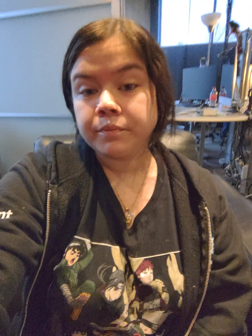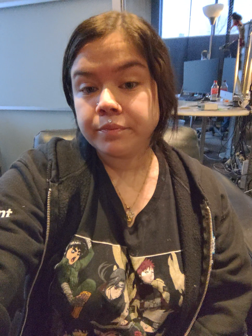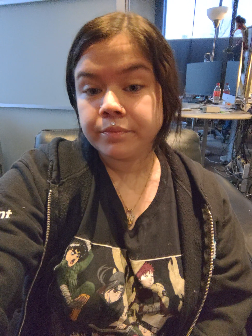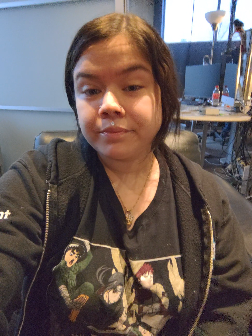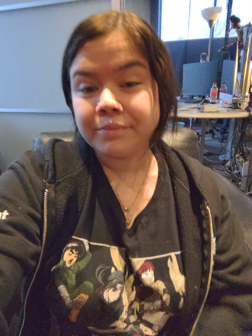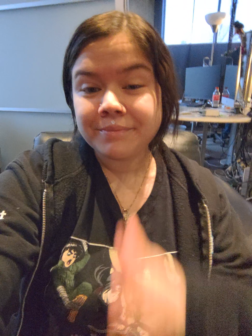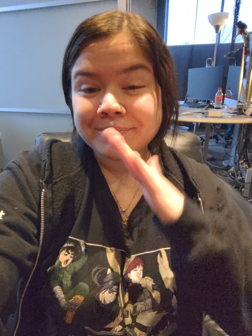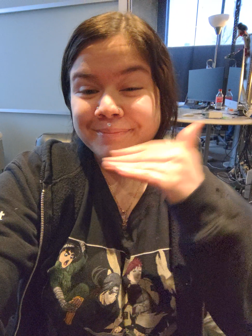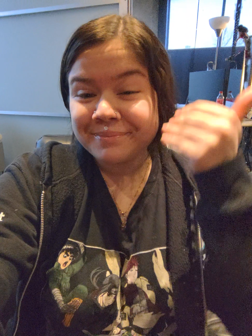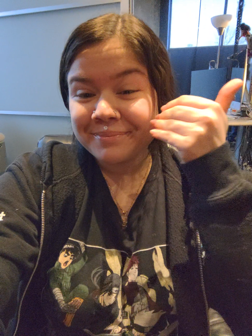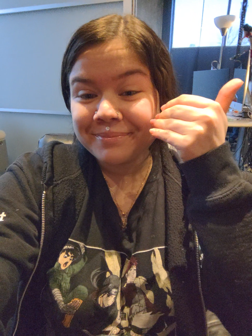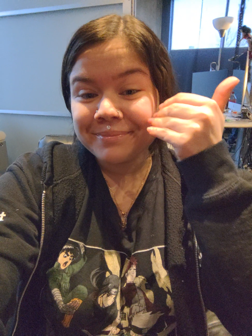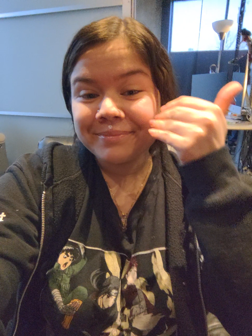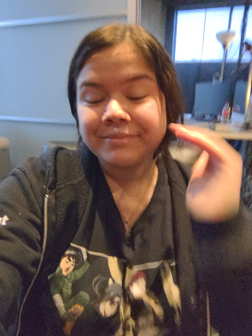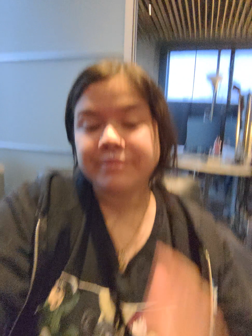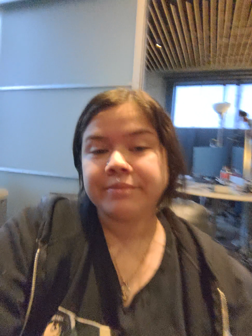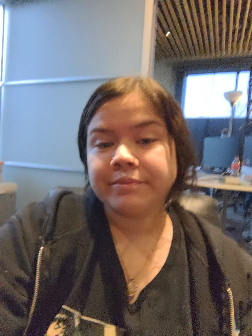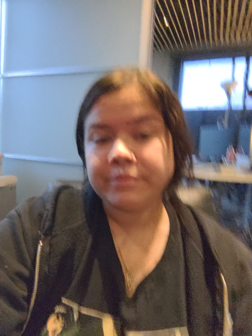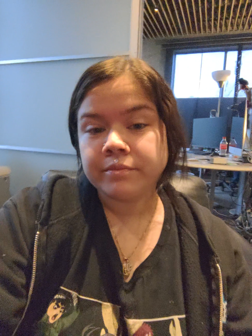smile